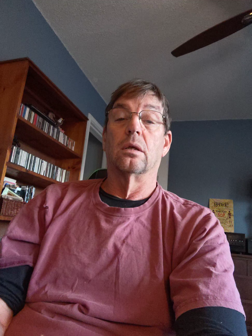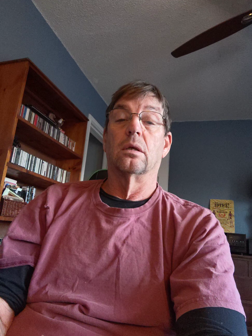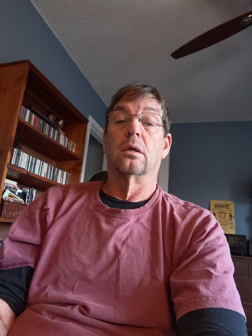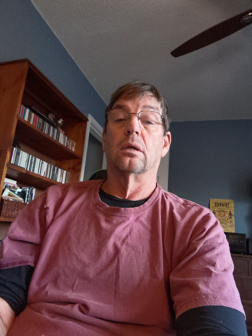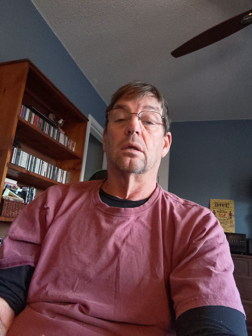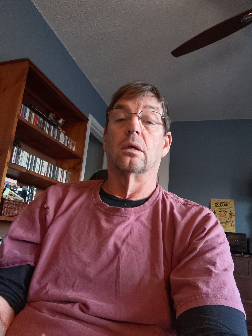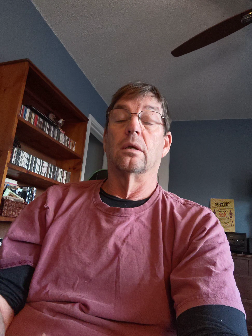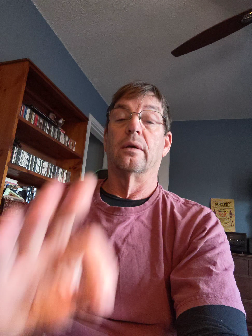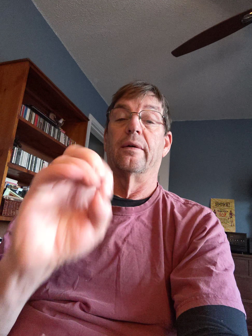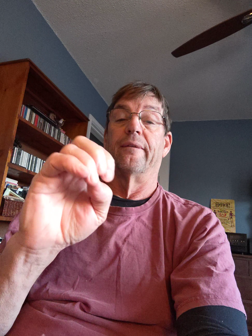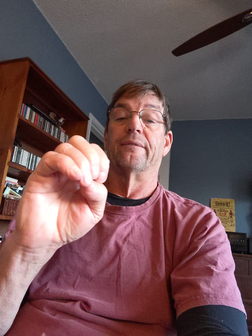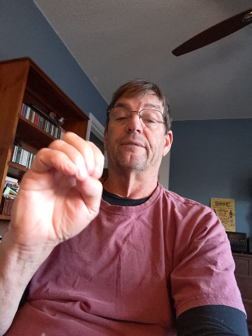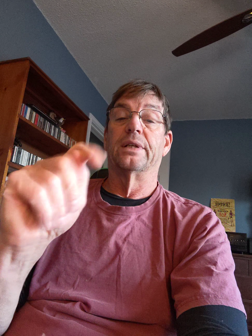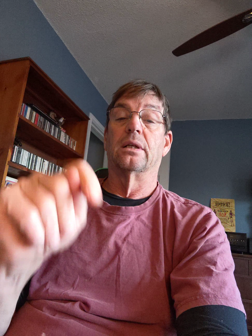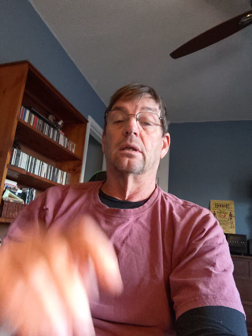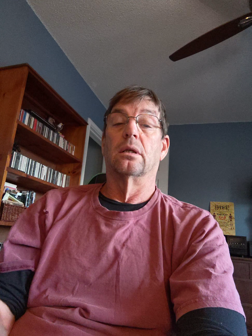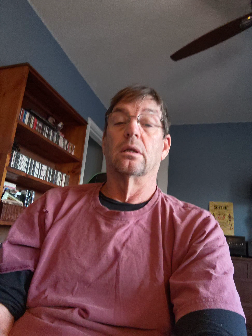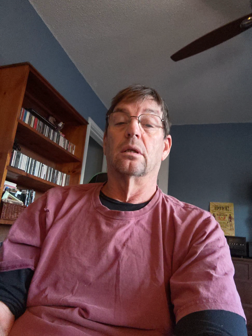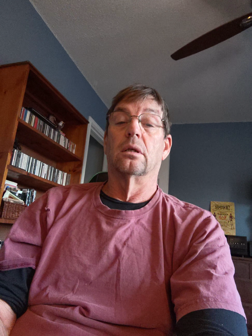feet